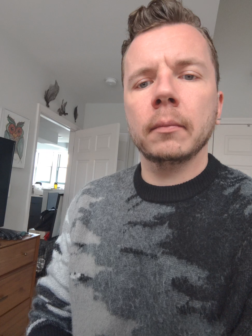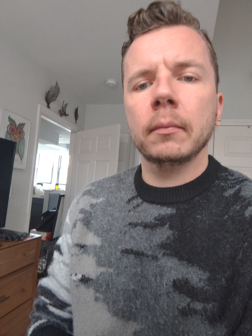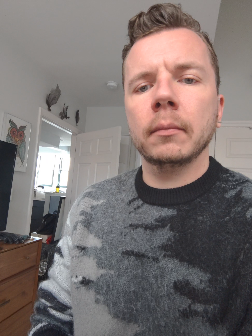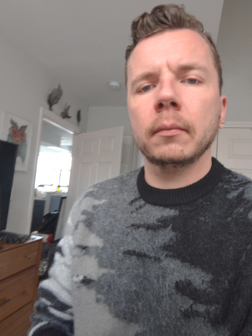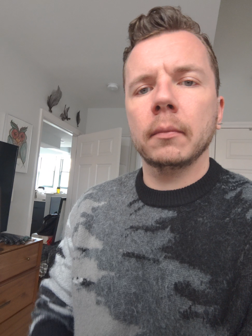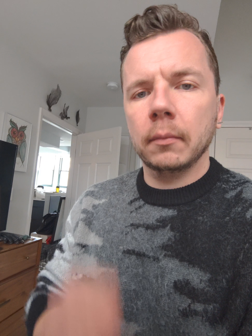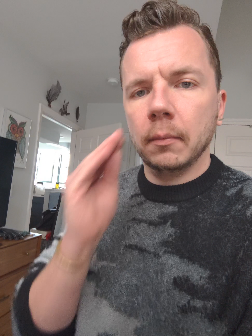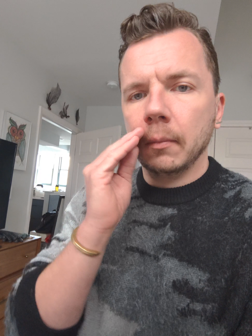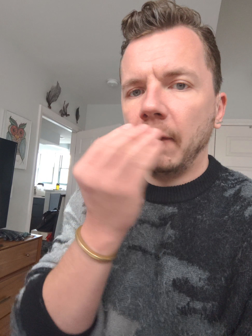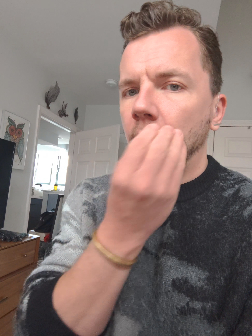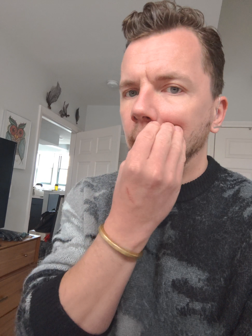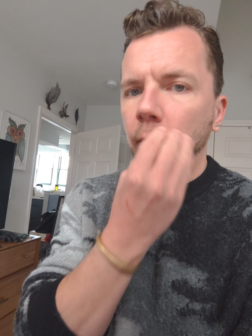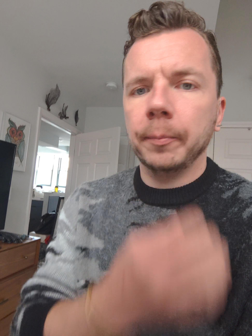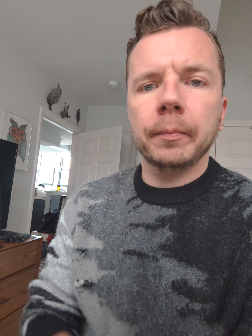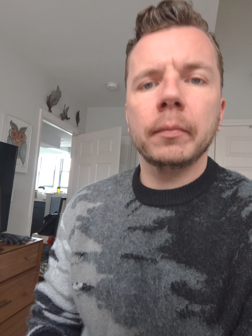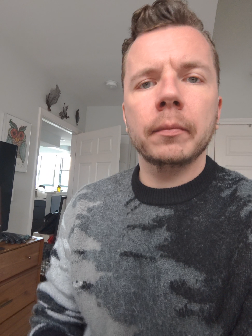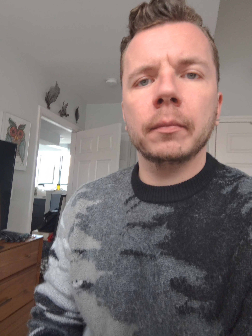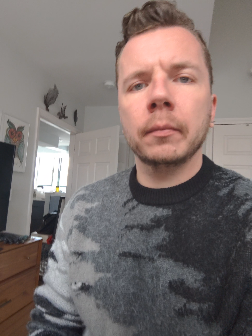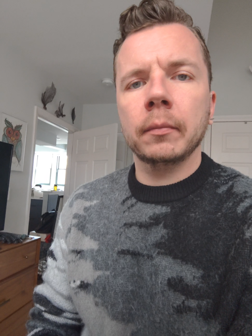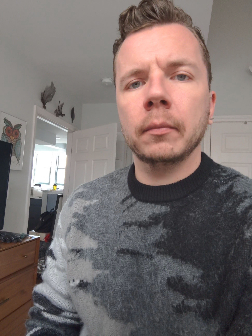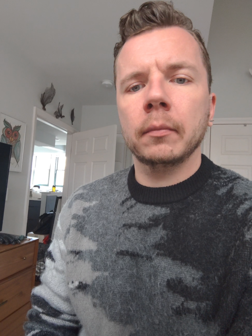flower